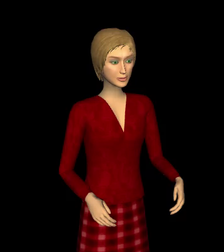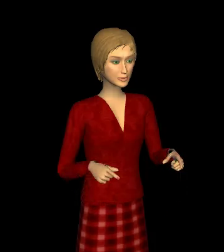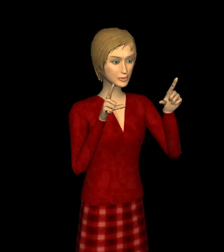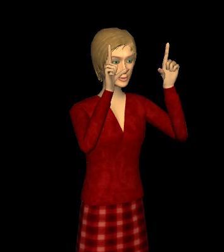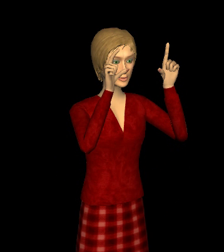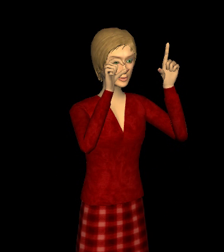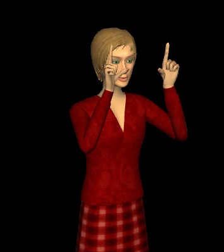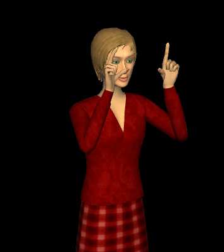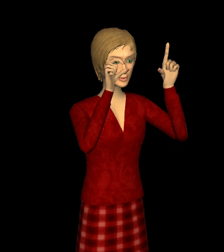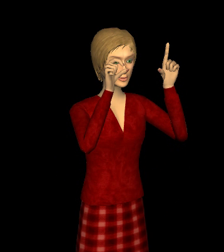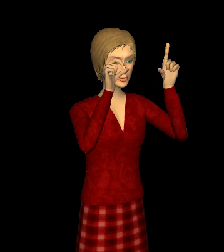كاميرا